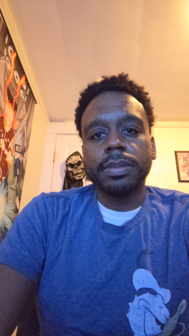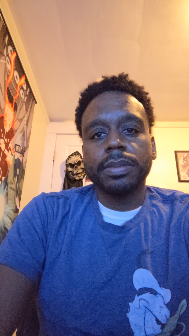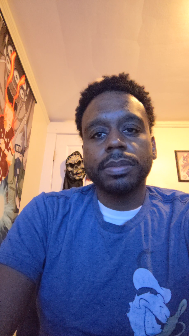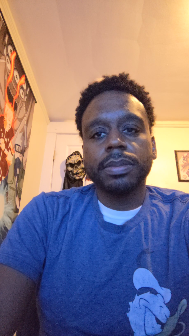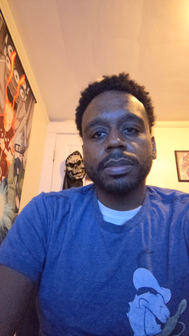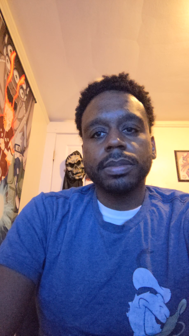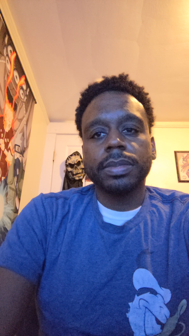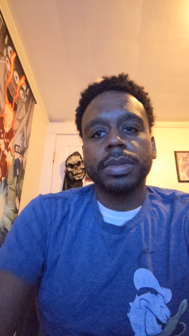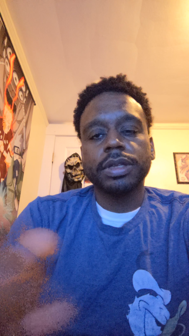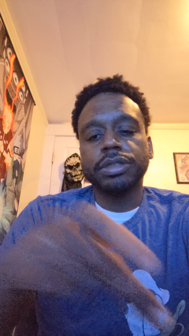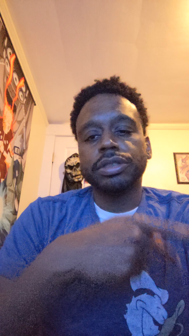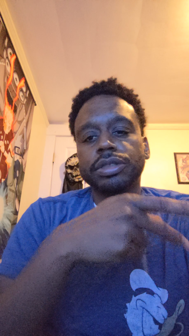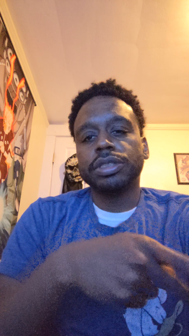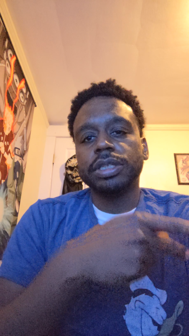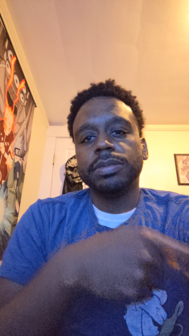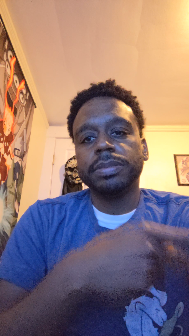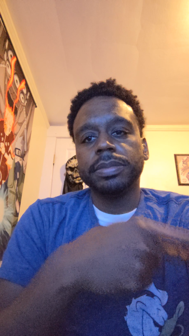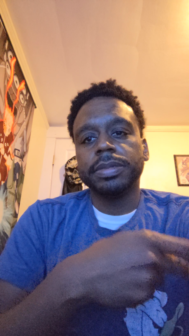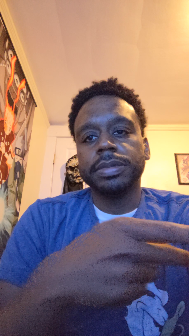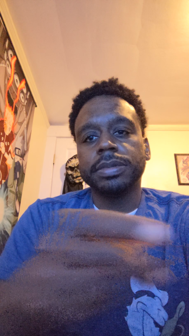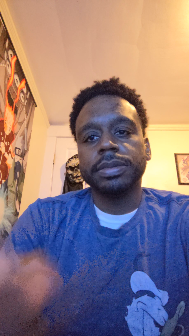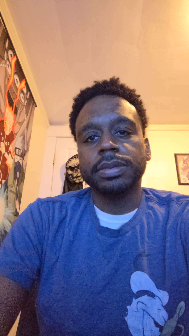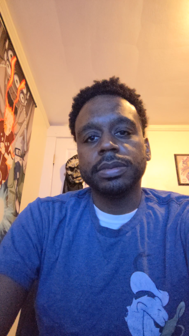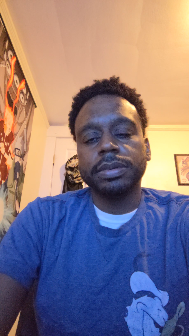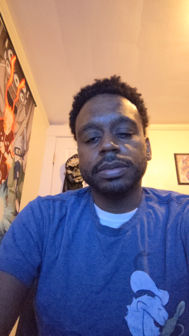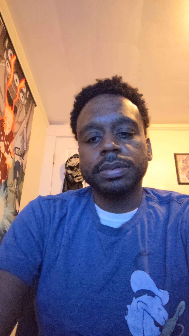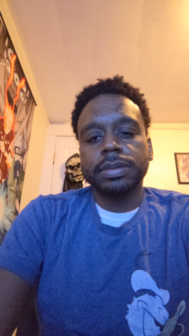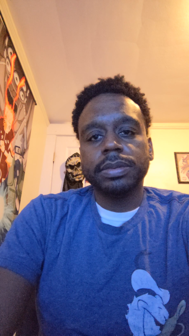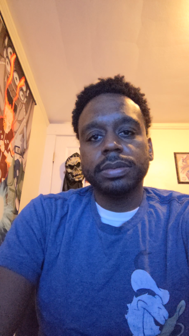sheep